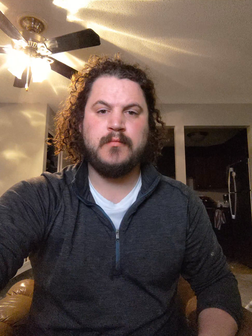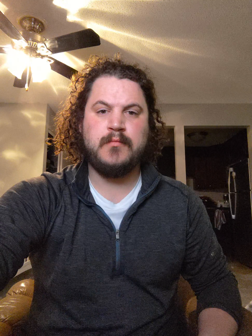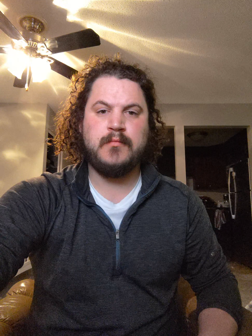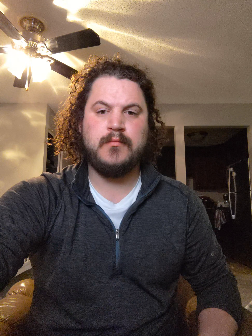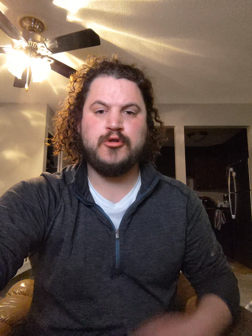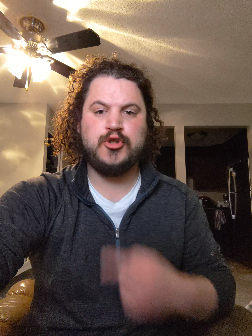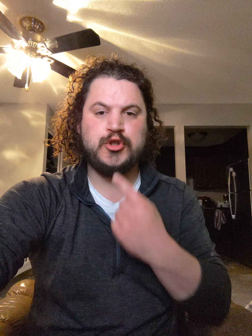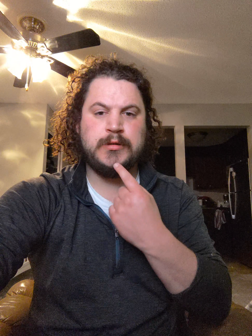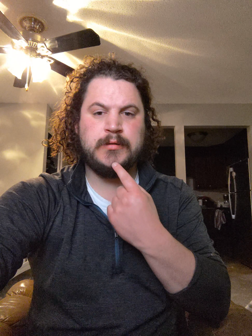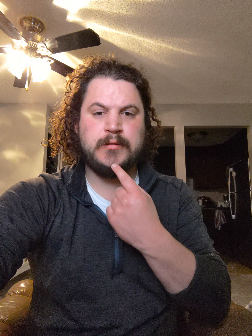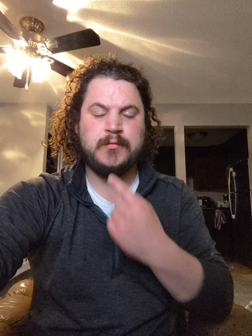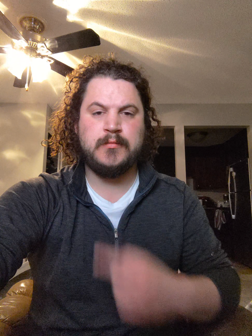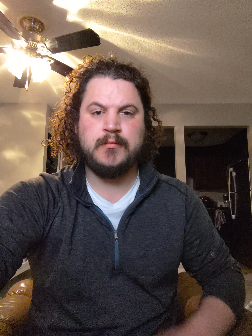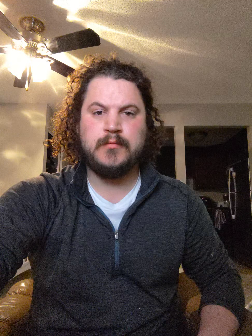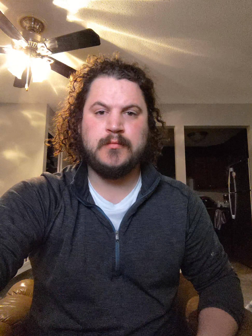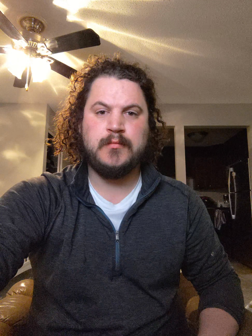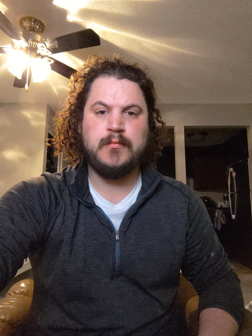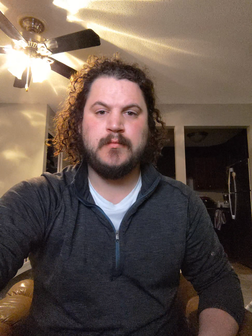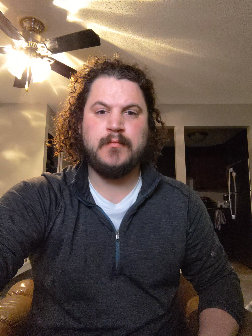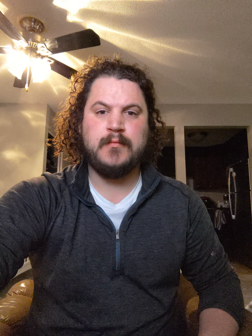chin